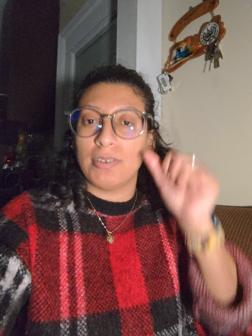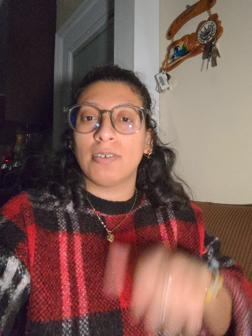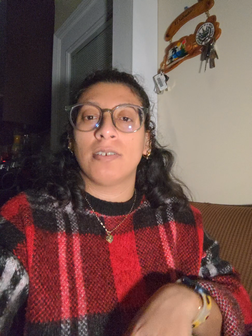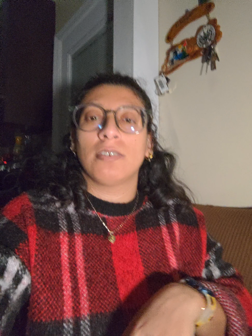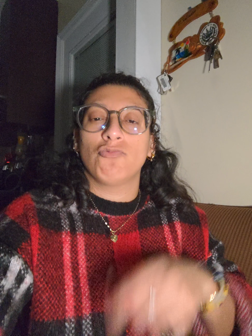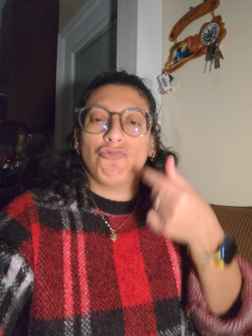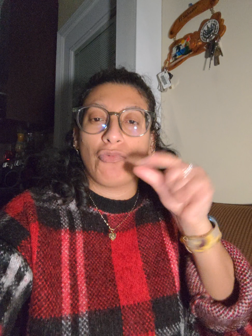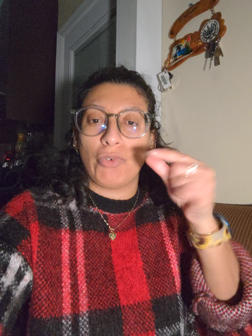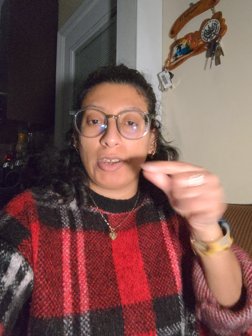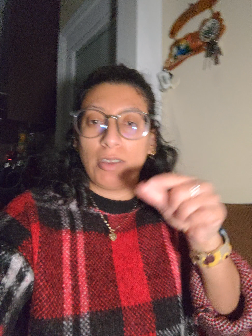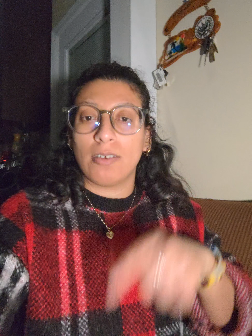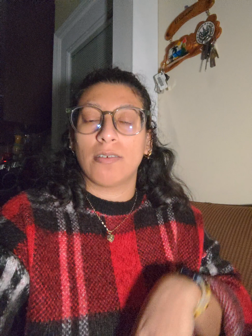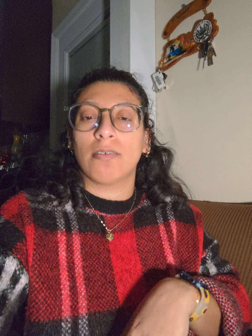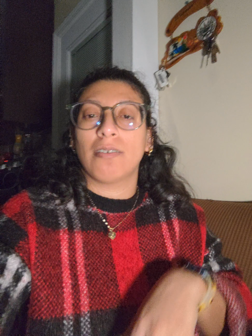green